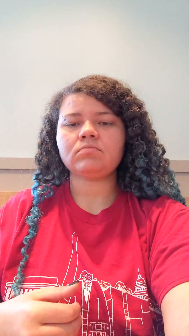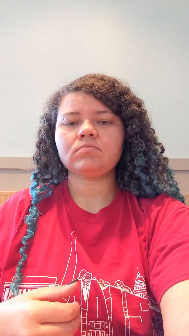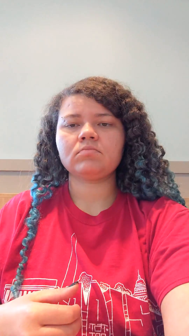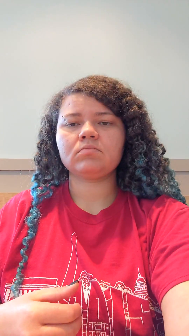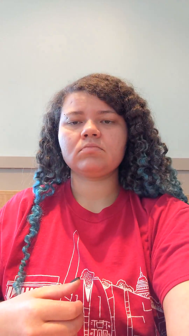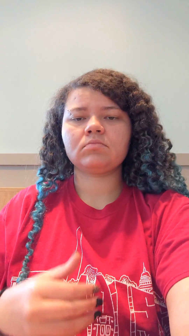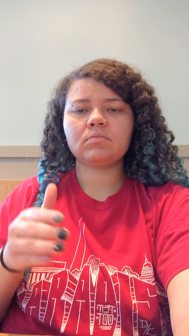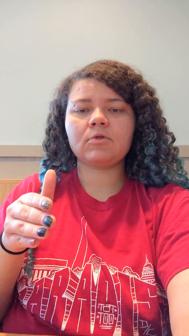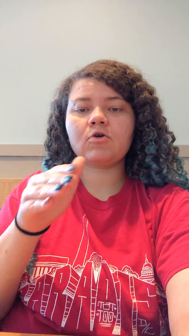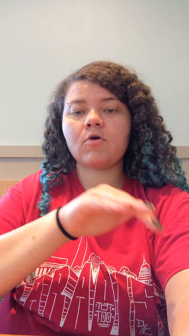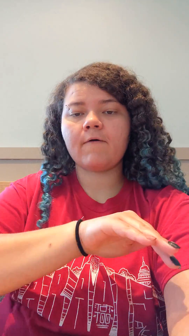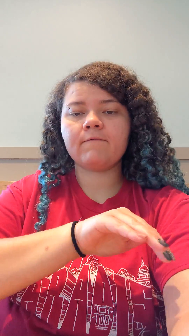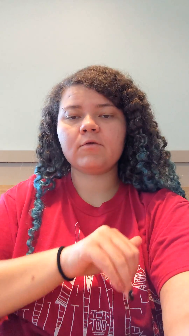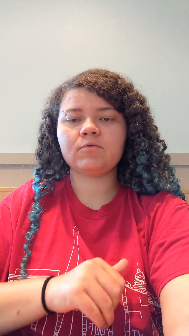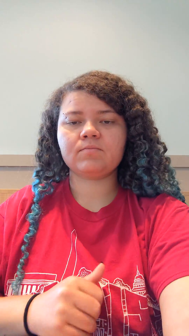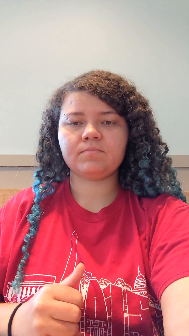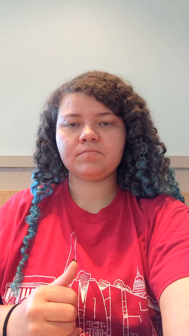cover